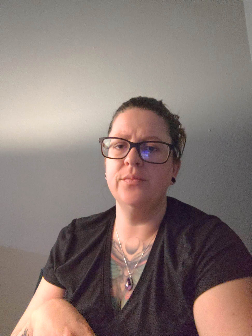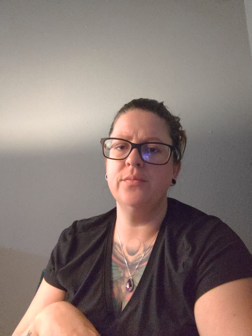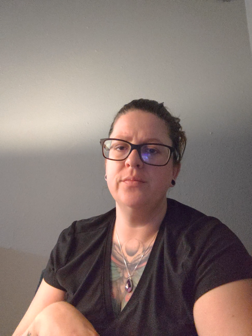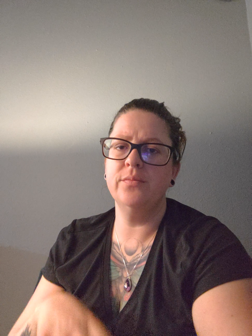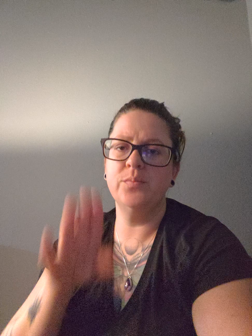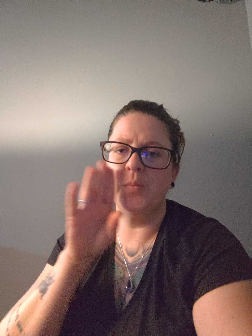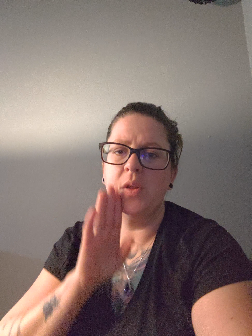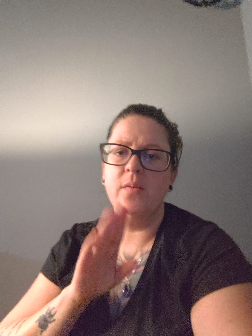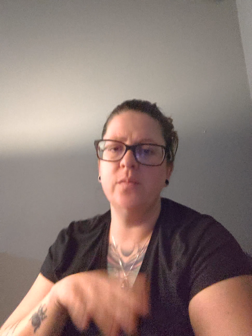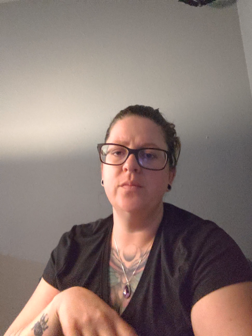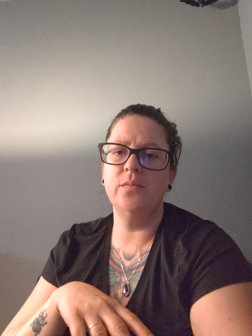brown